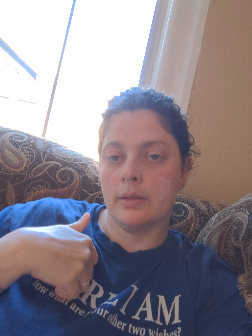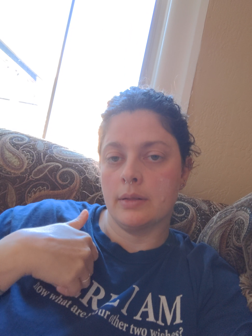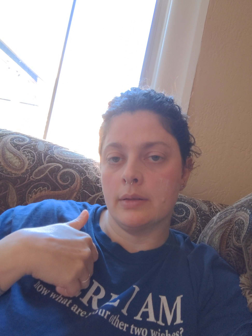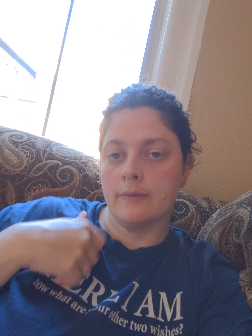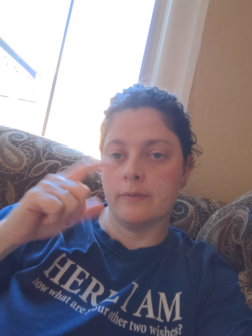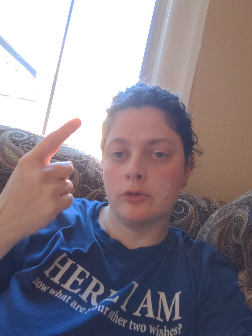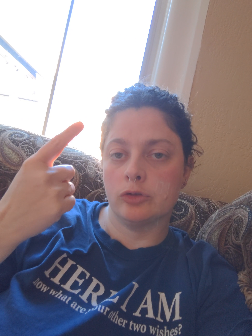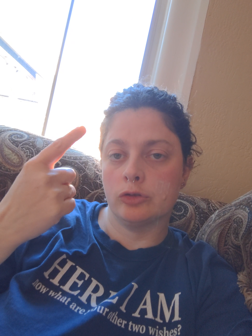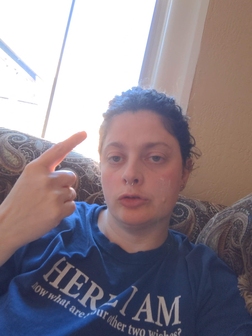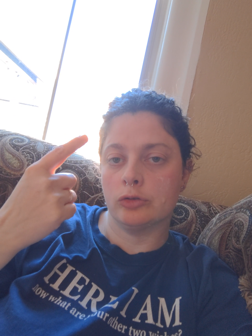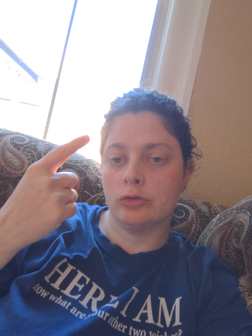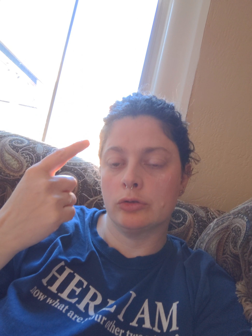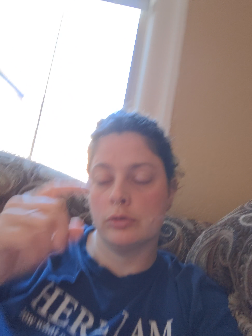first